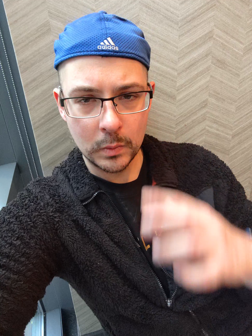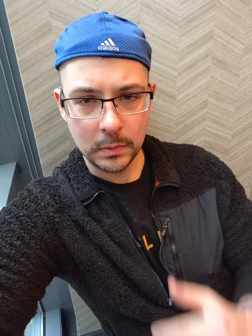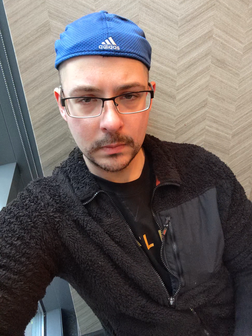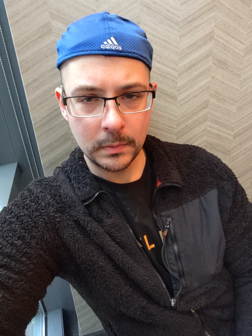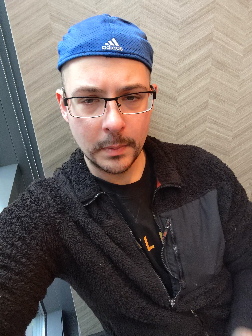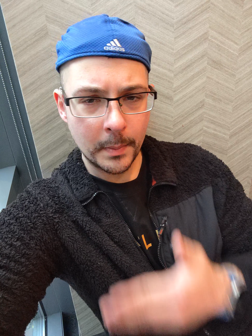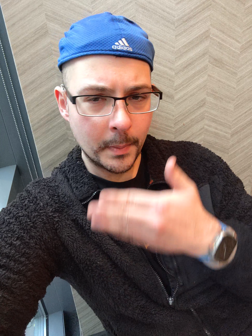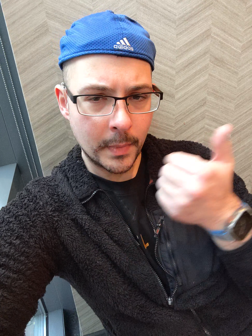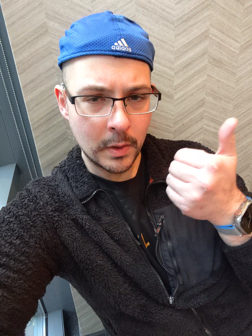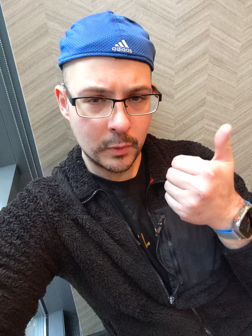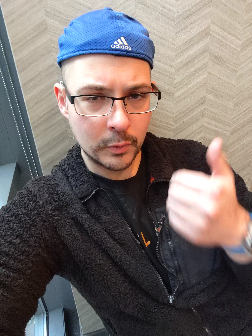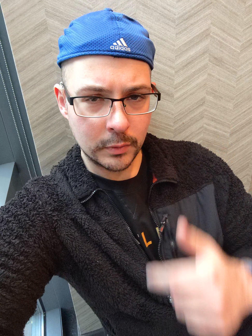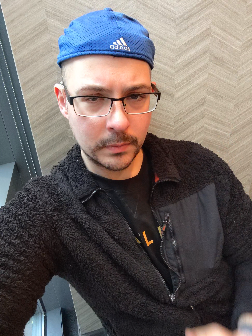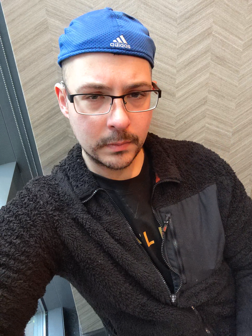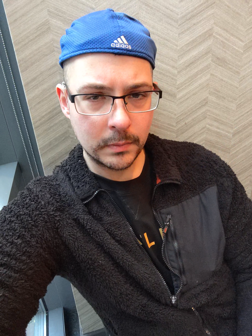better